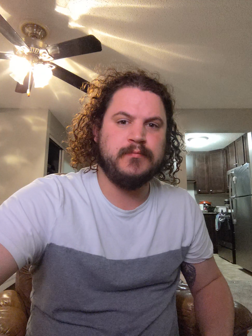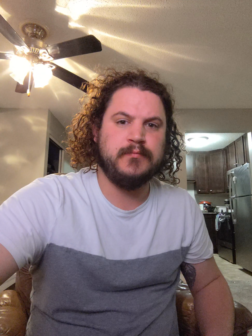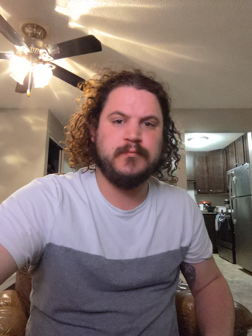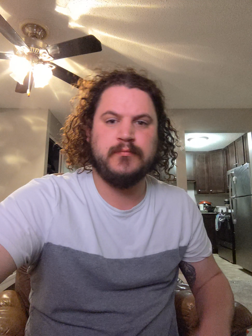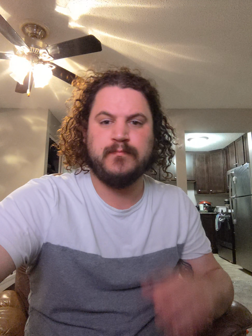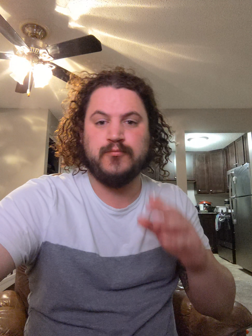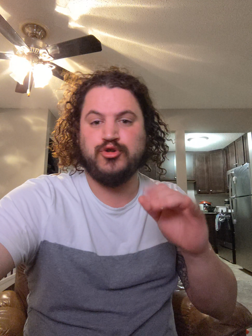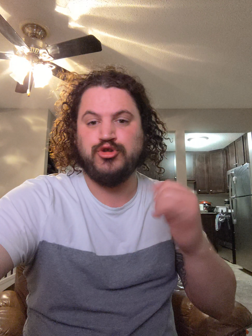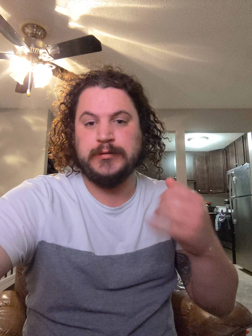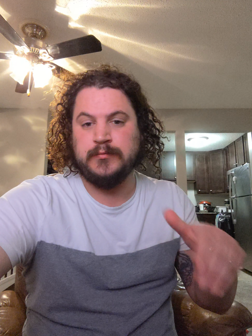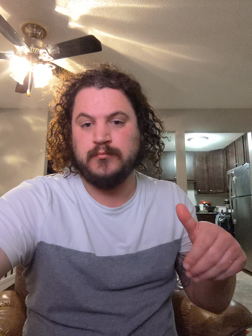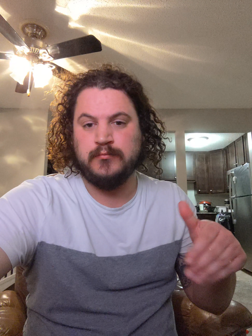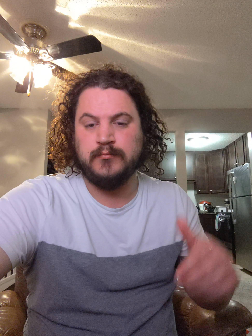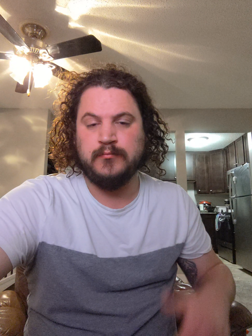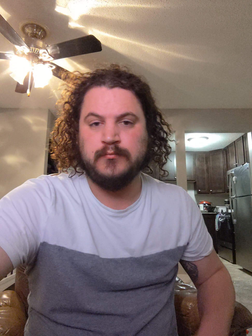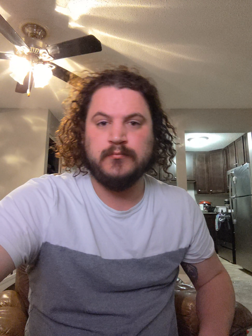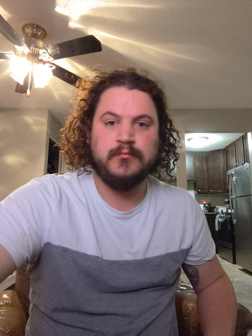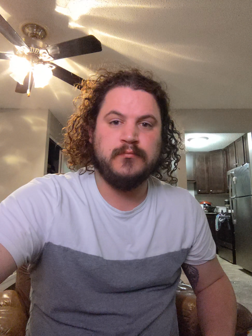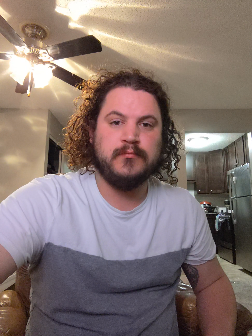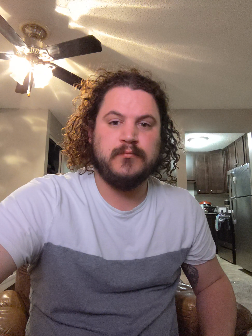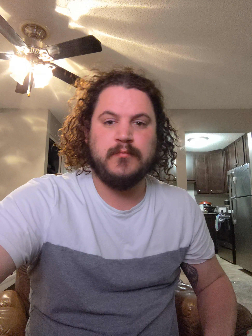jeans